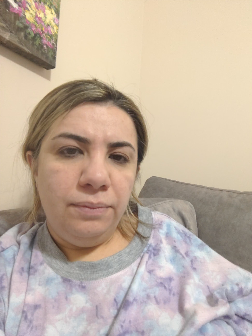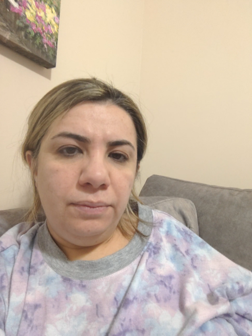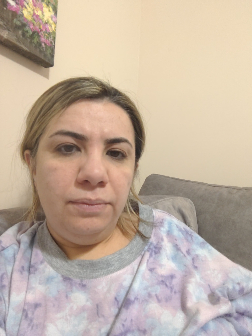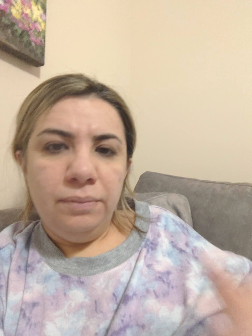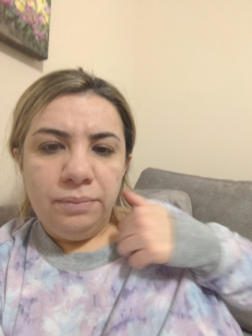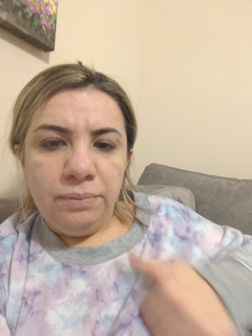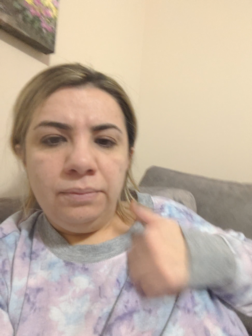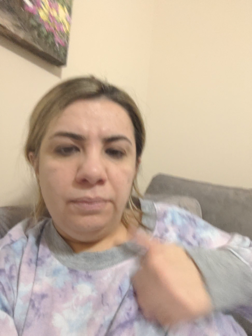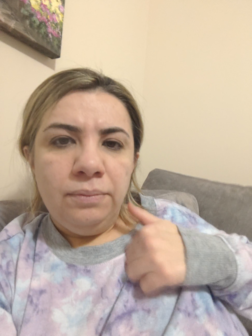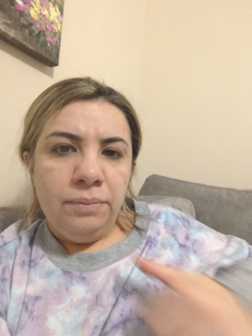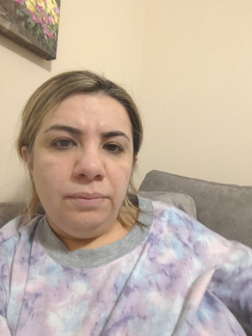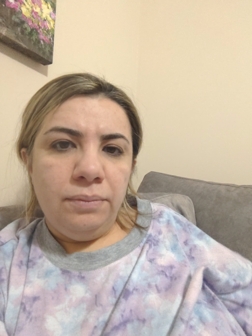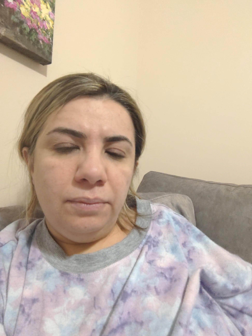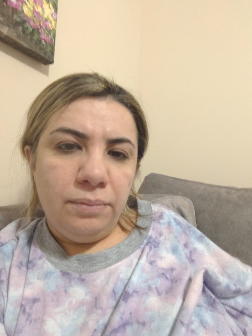bath